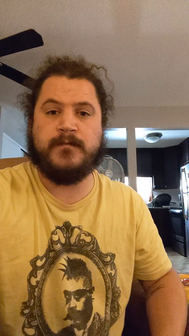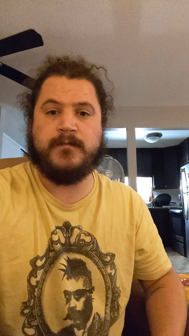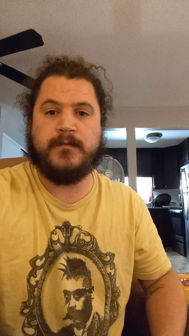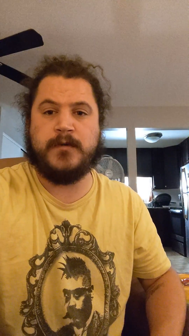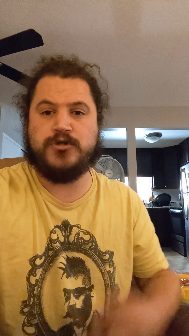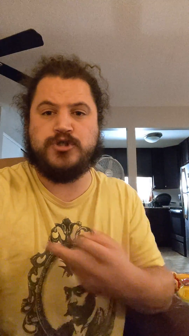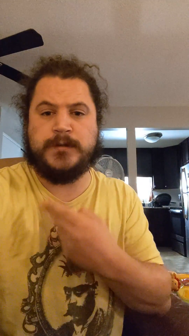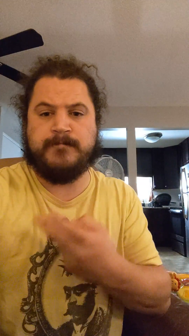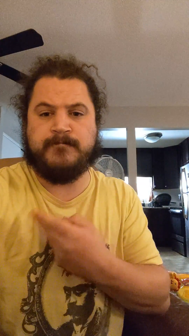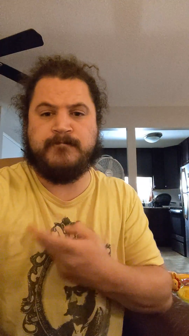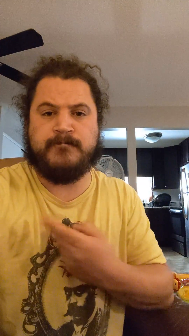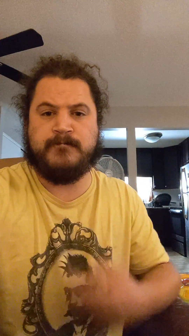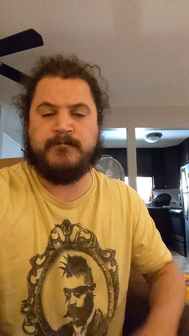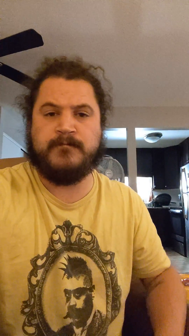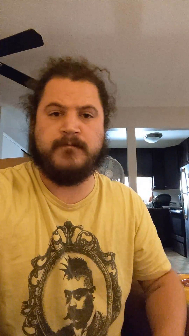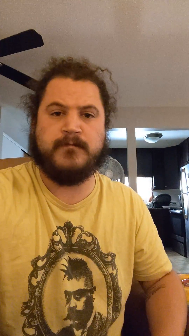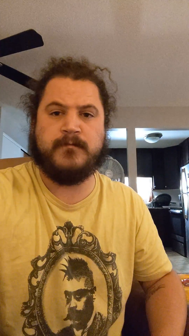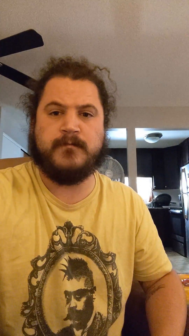sheep